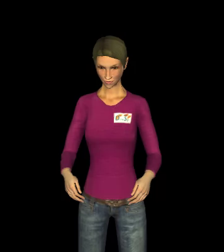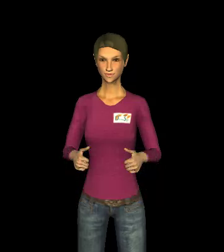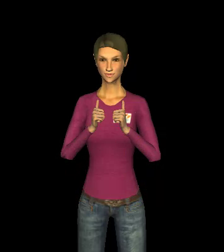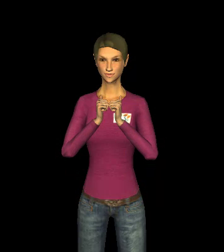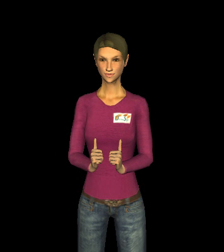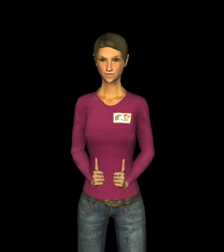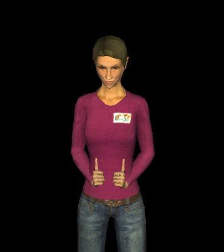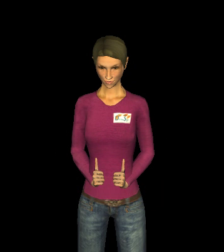حقيبة ظهر